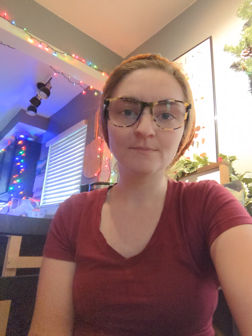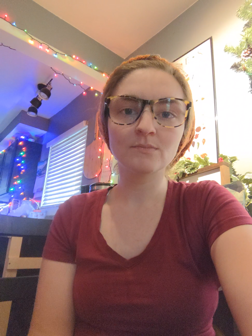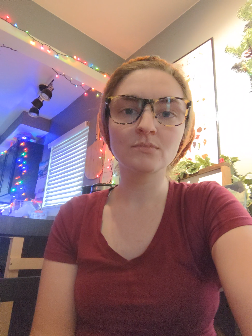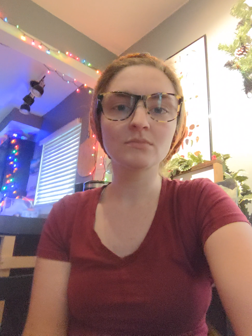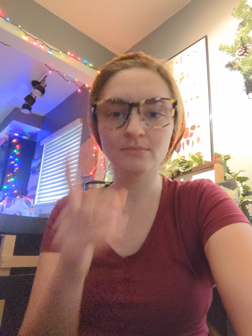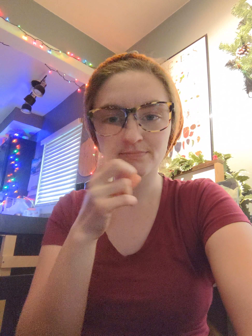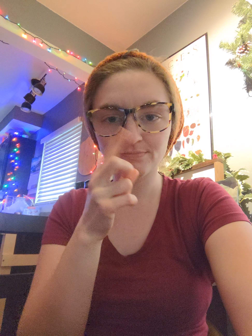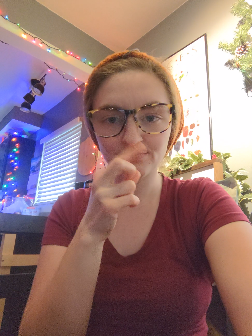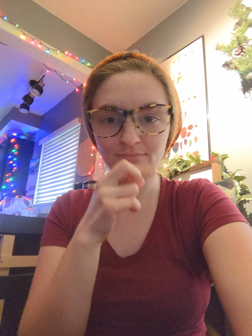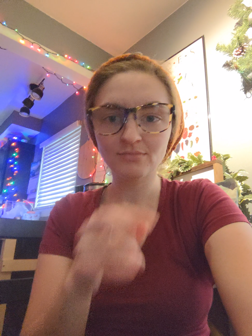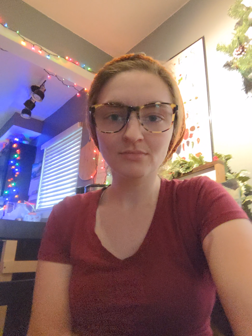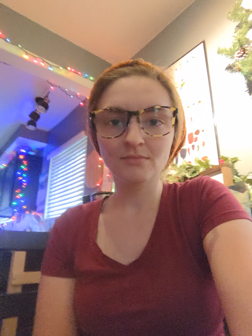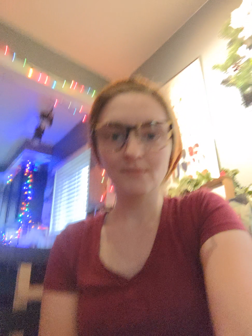mouse